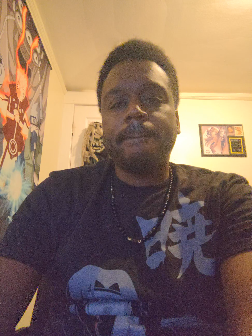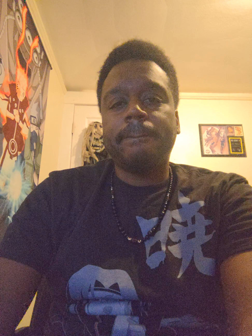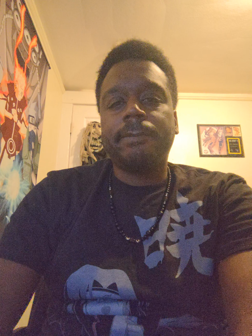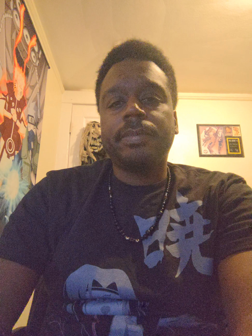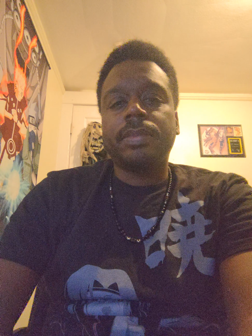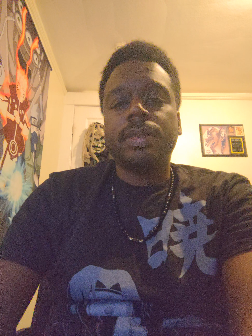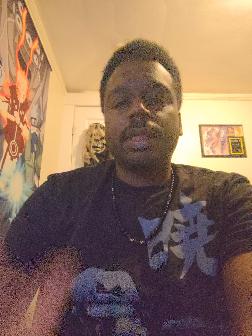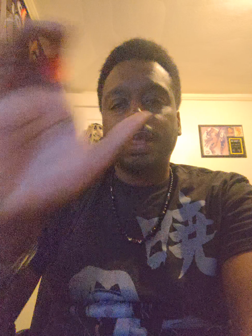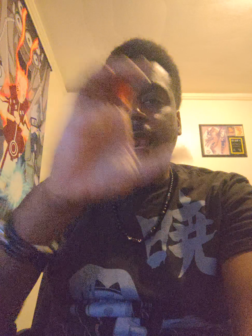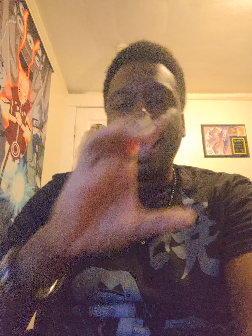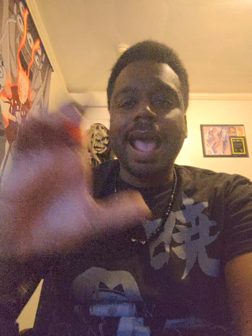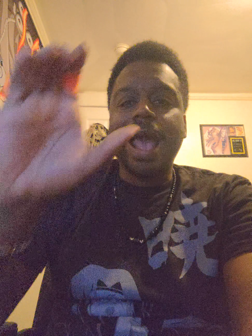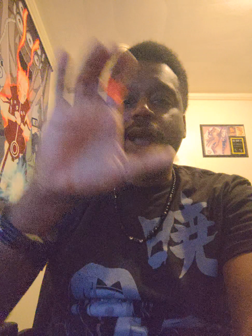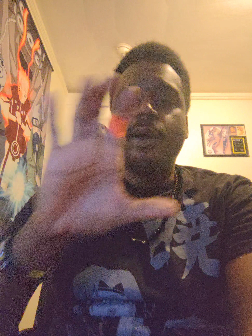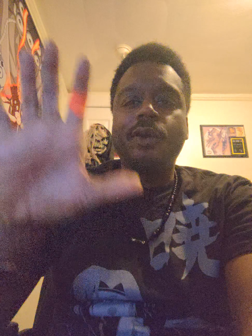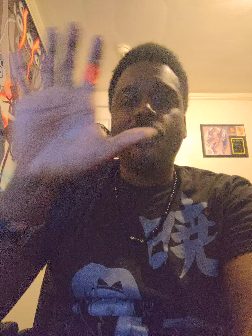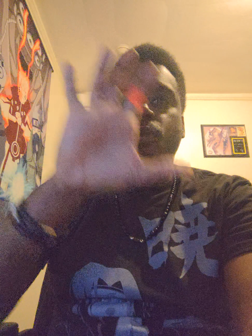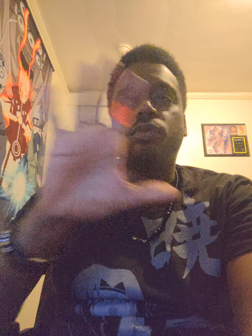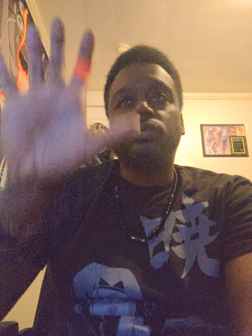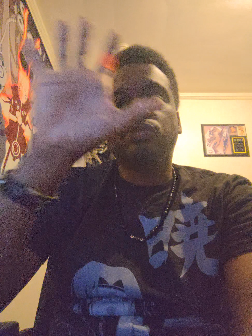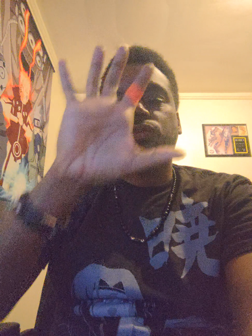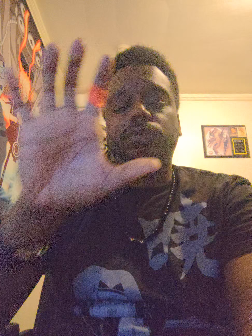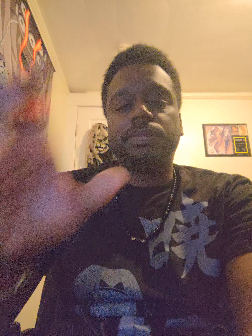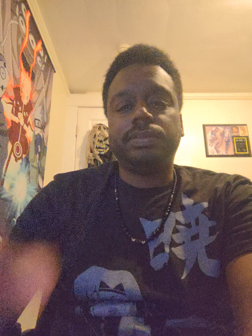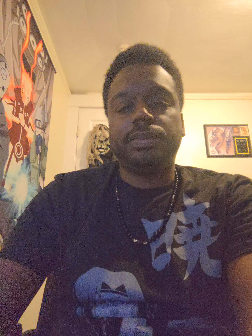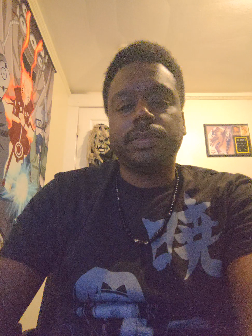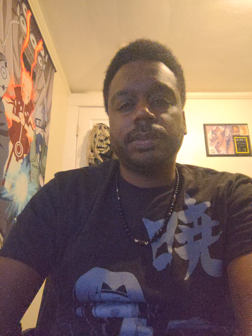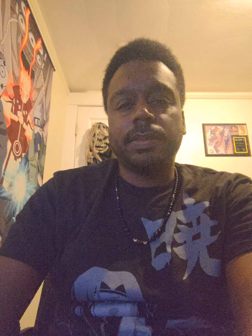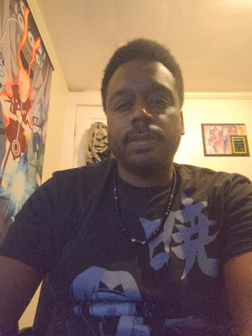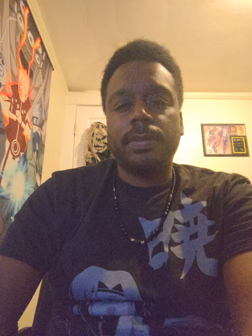cloud